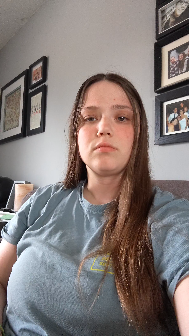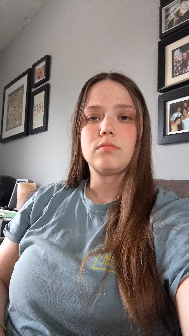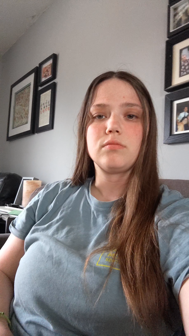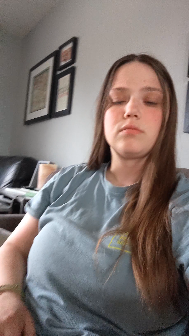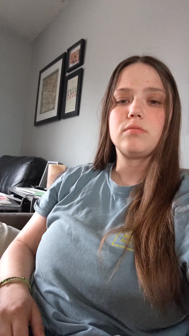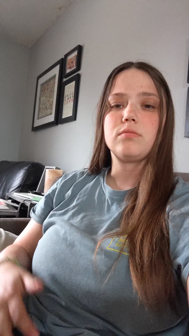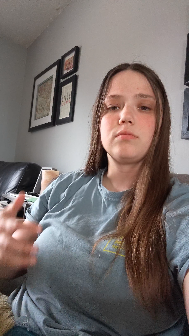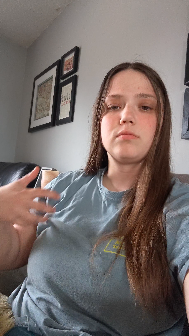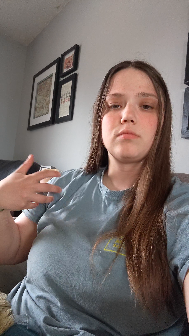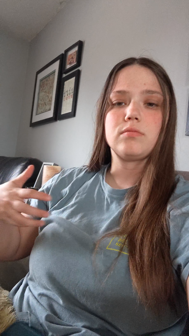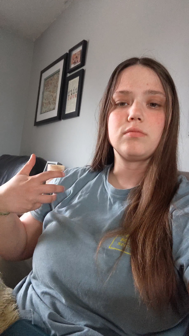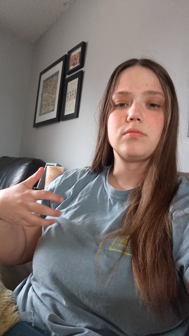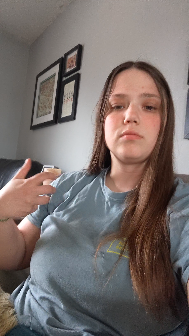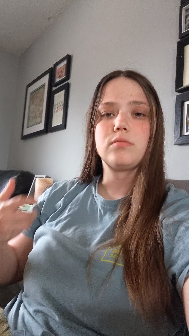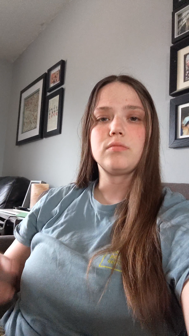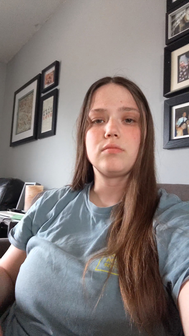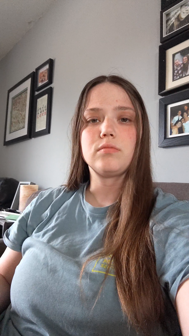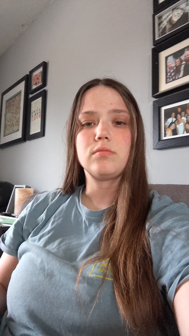monkey